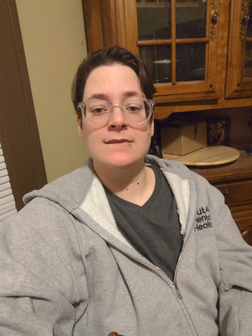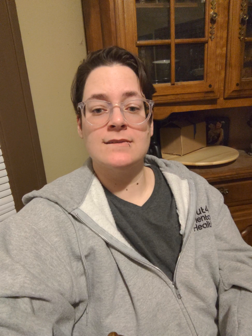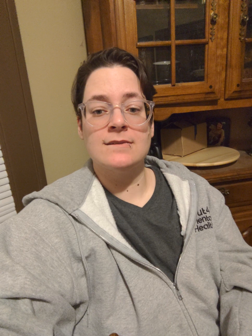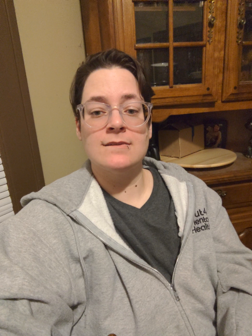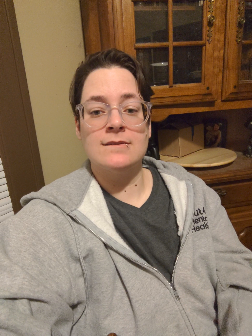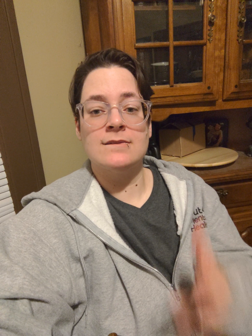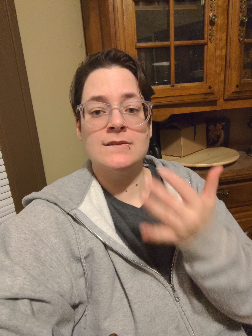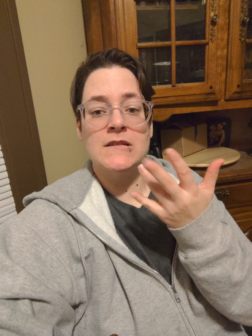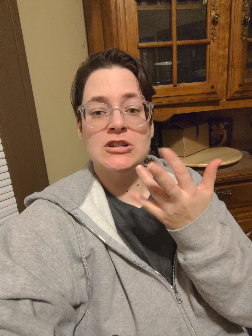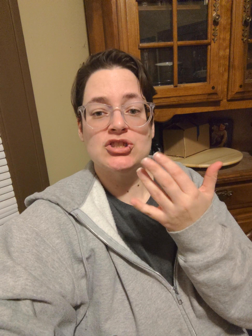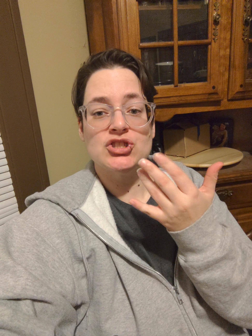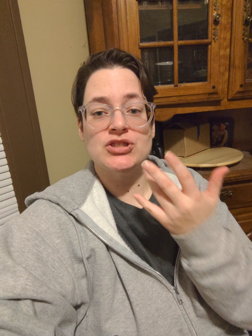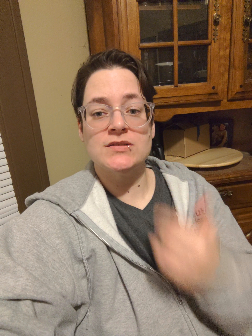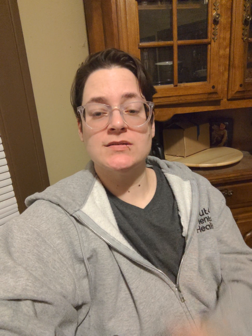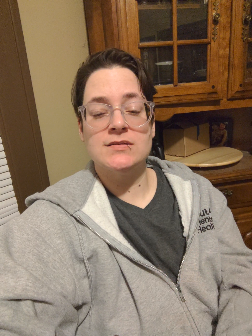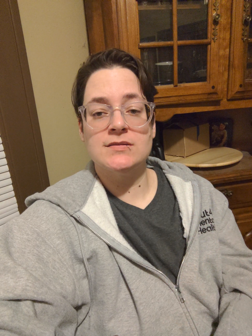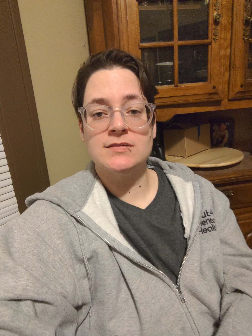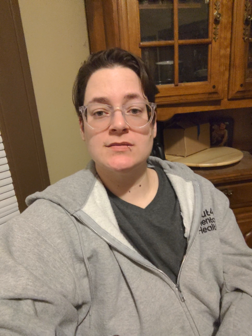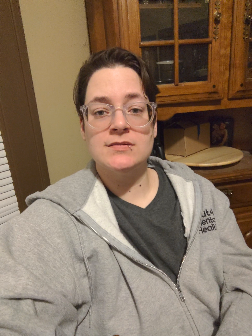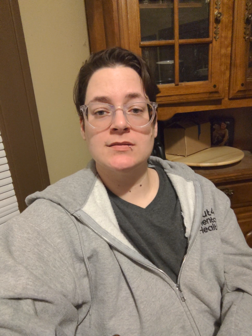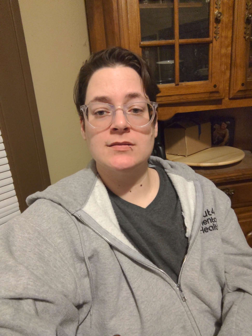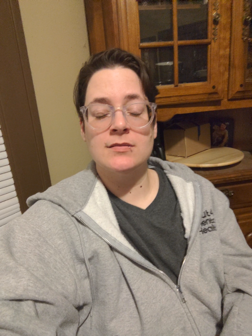finger